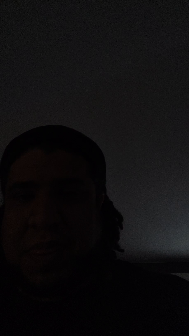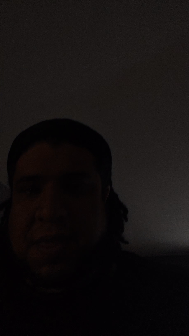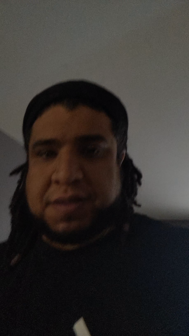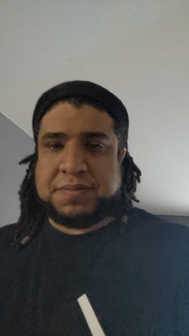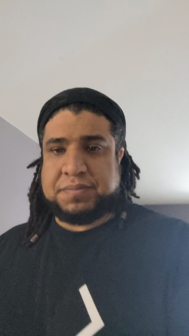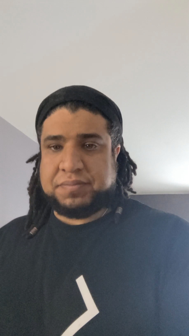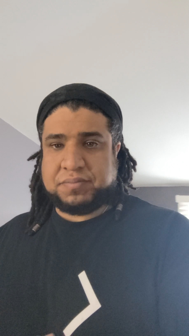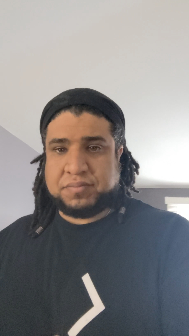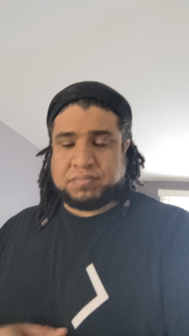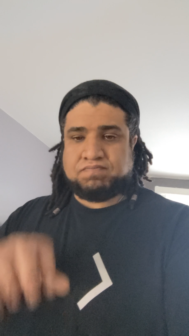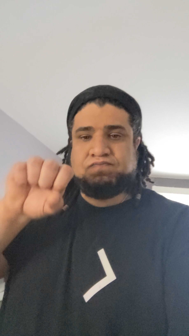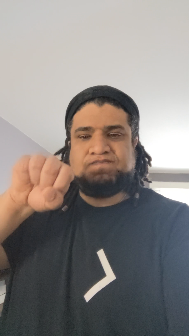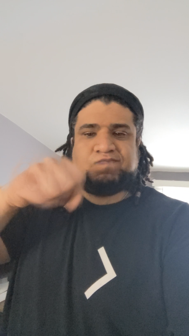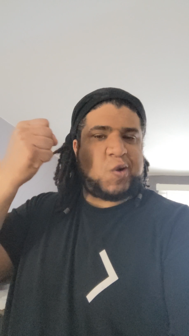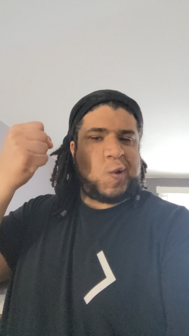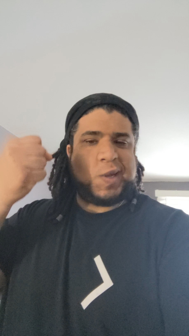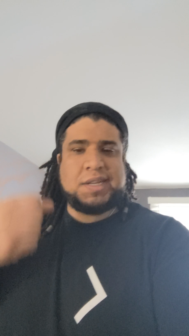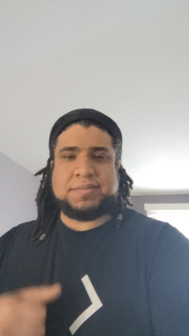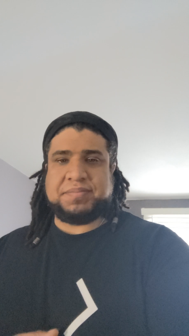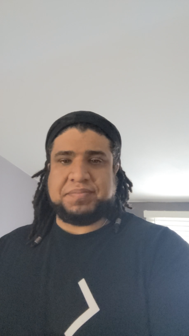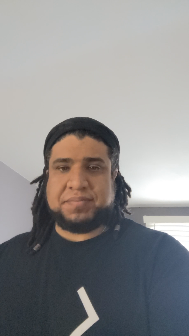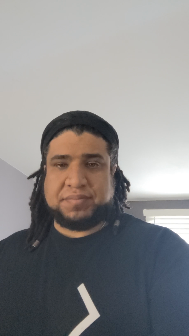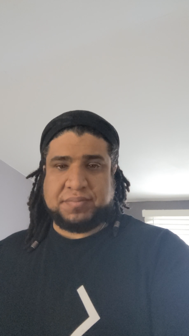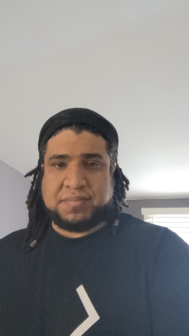broken